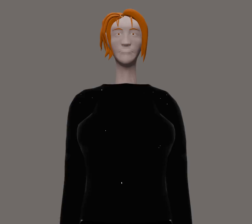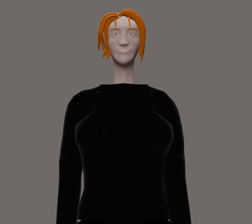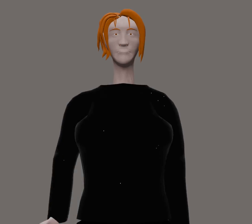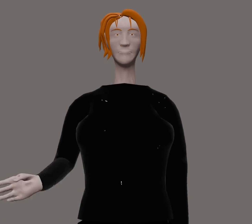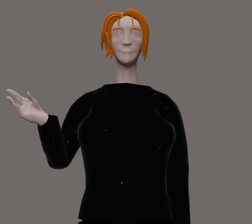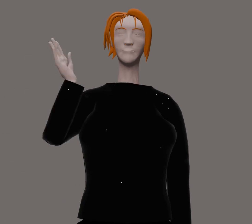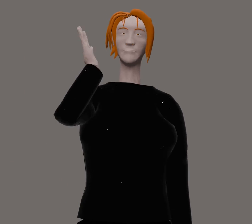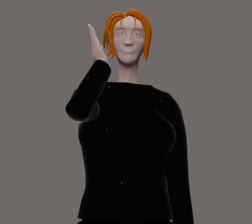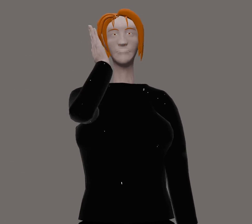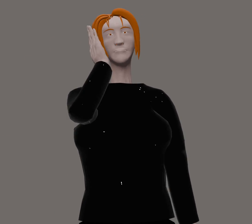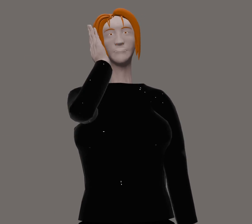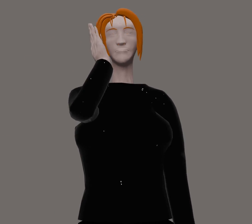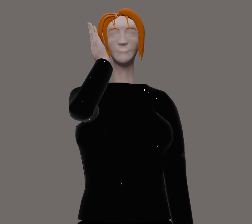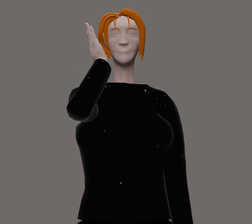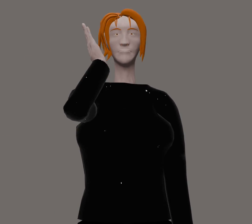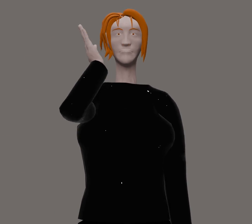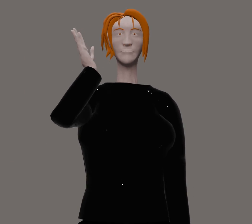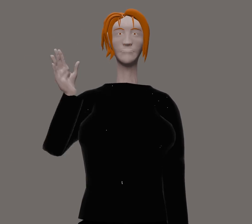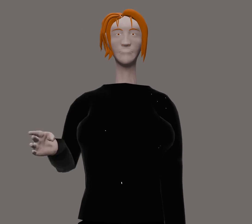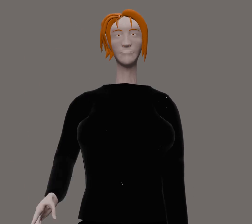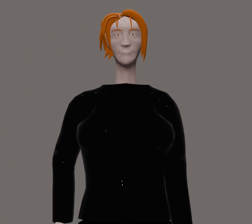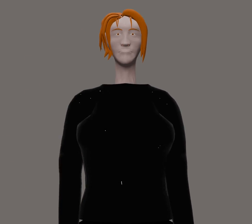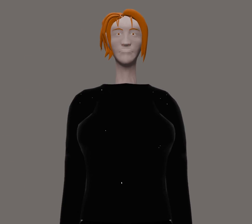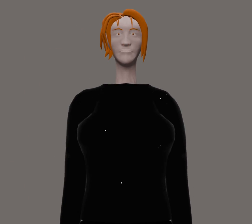Bed